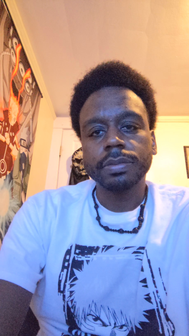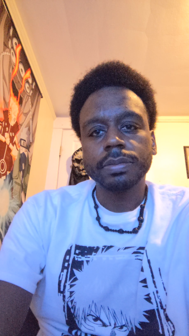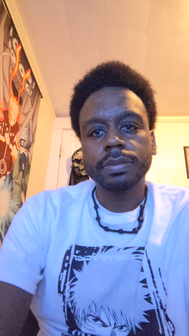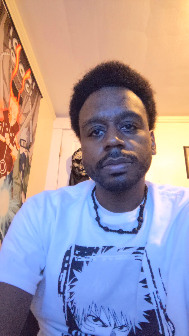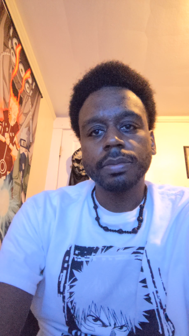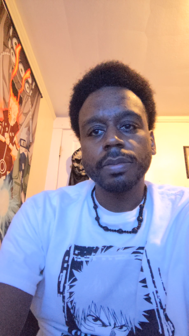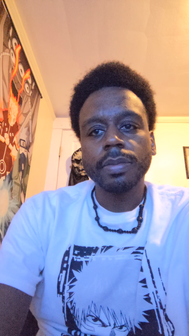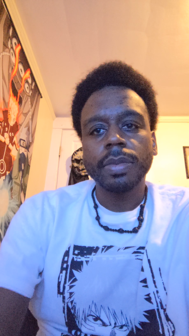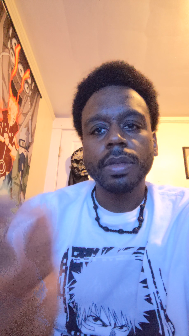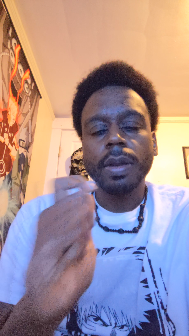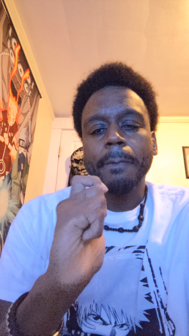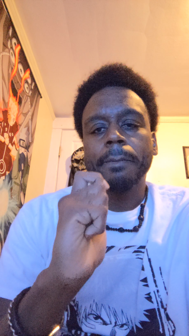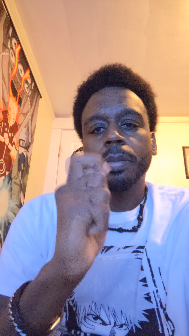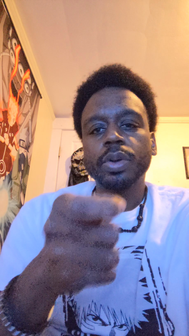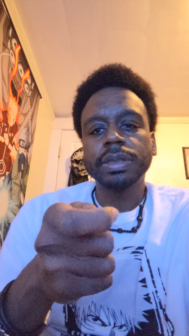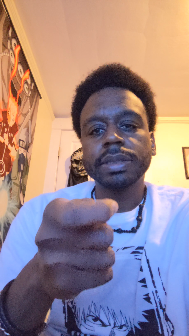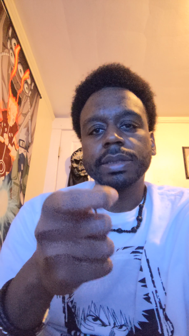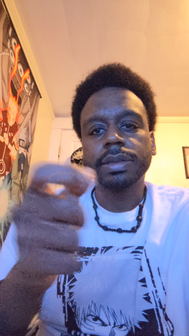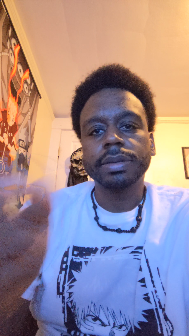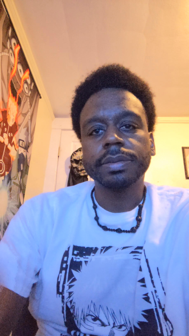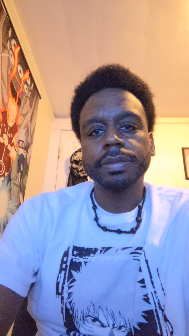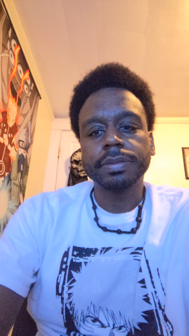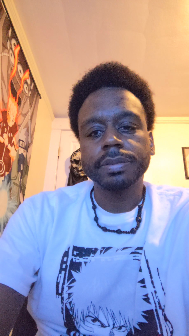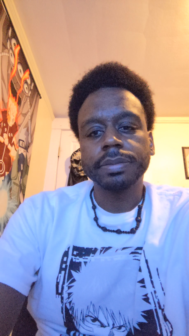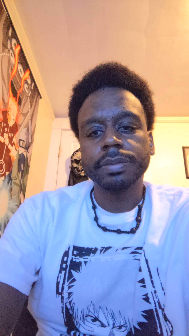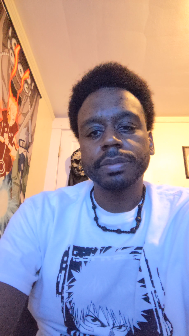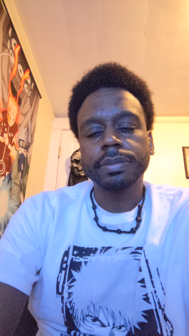present